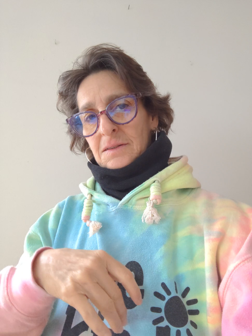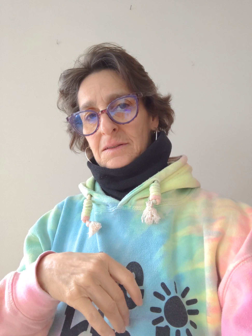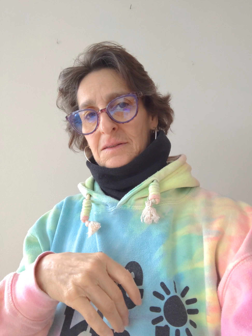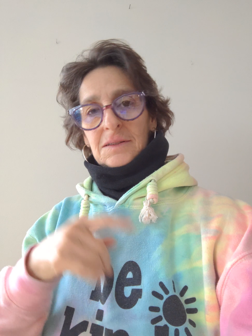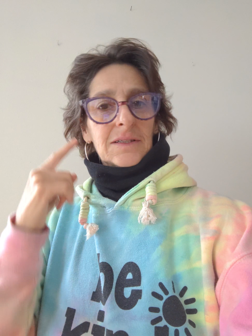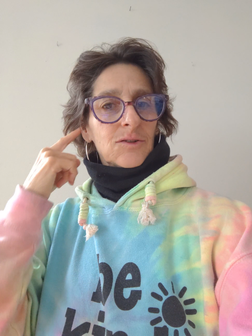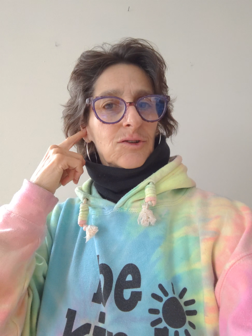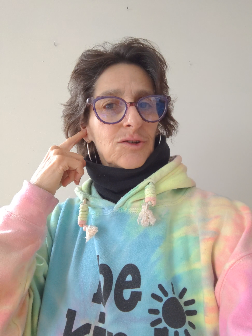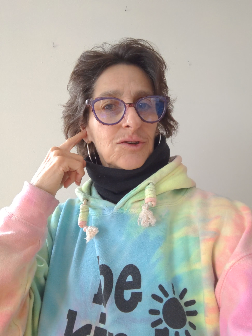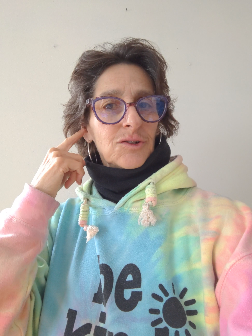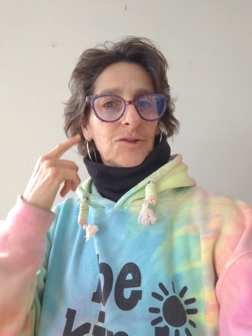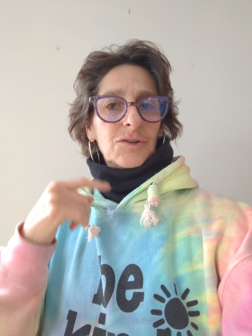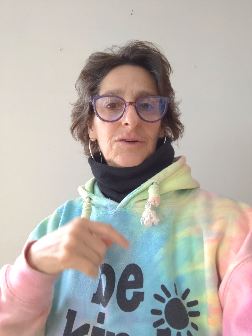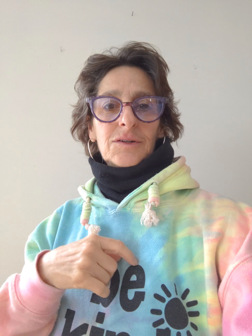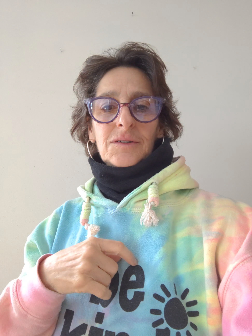ear